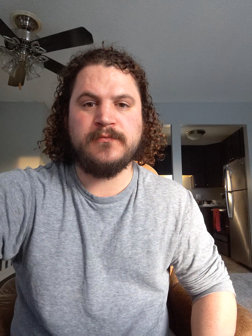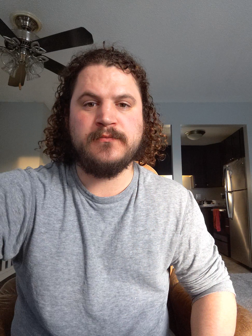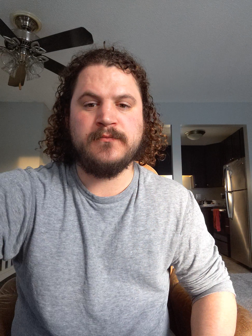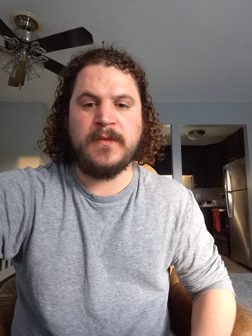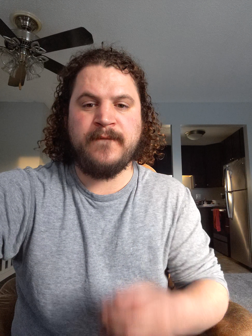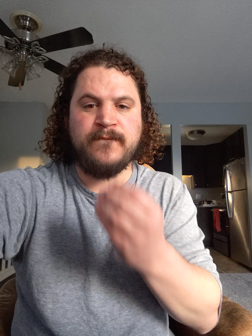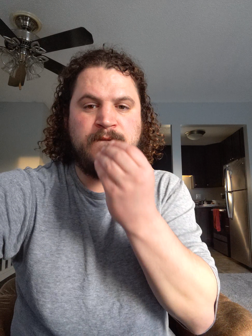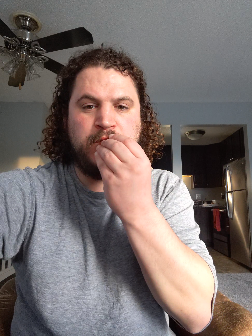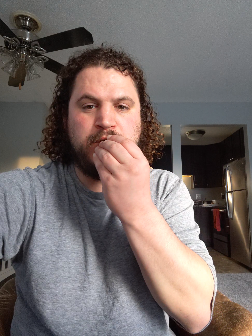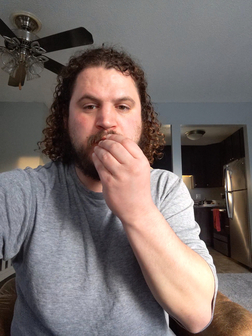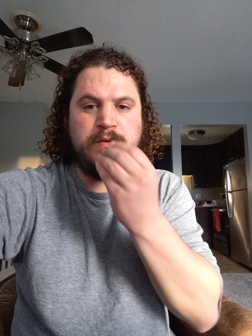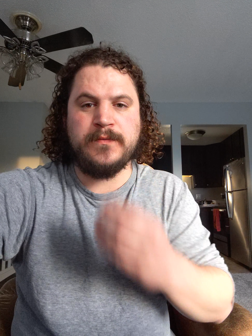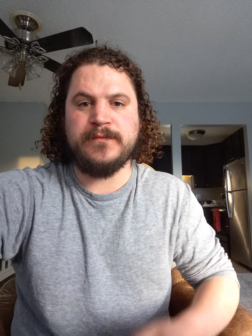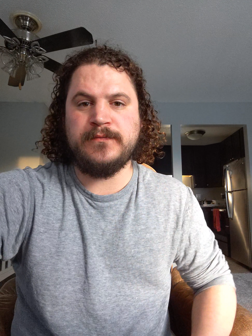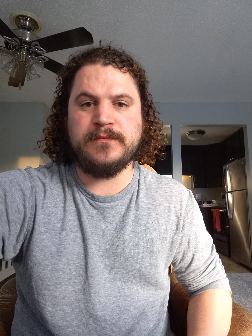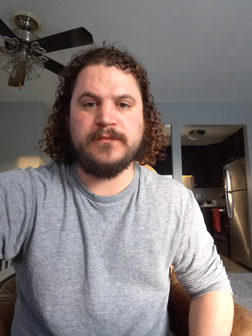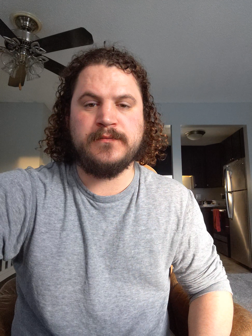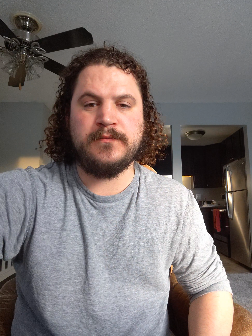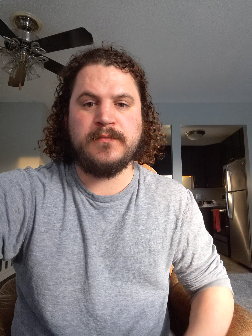food